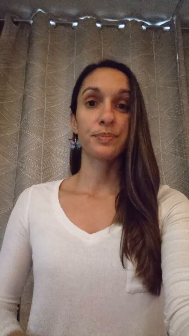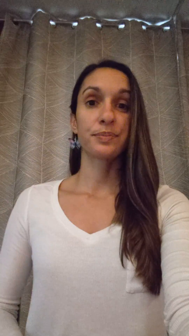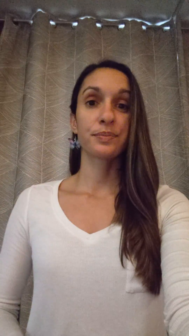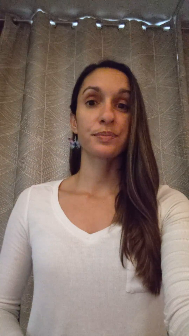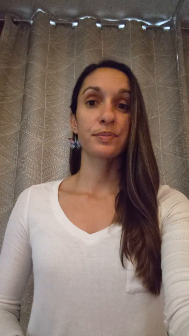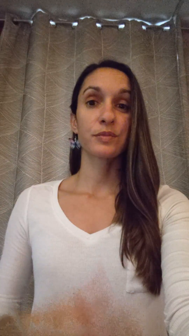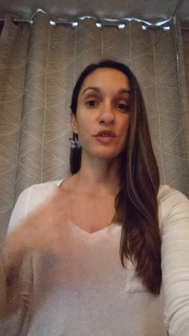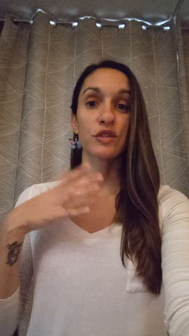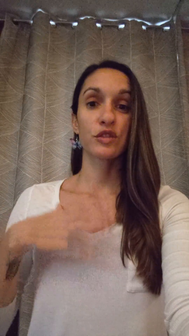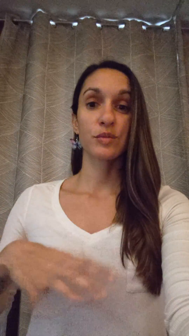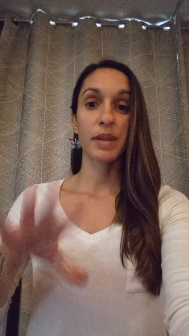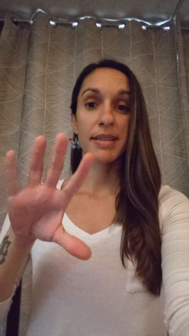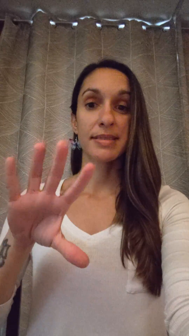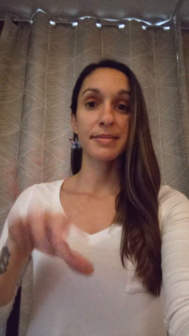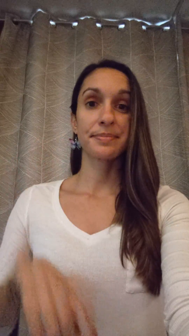dress